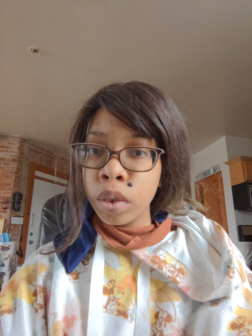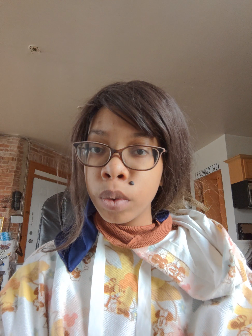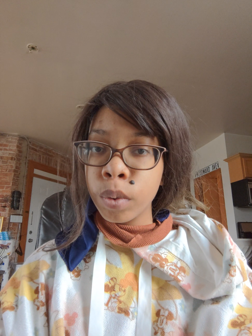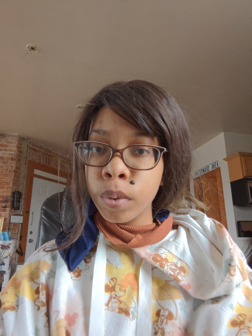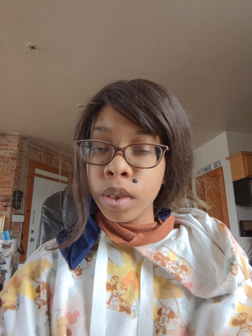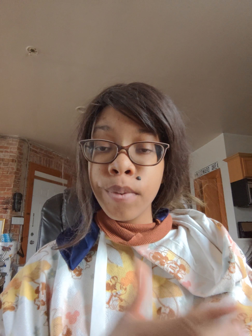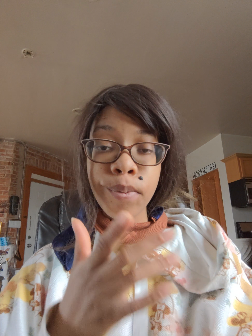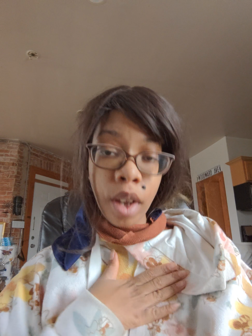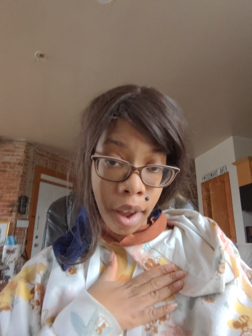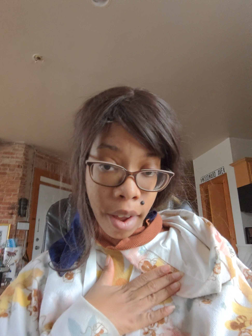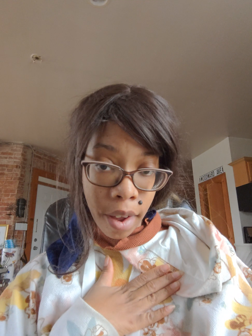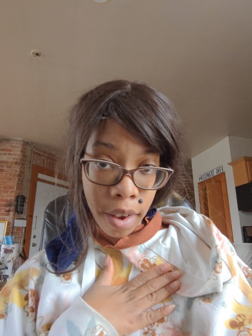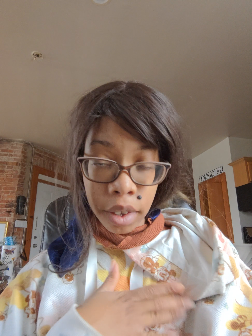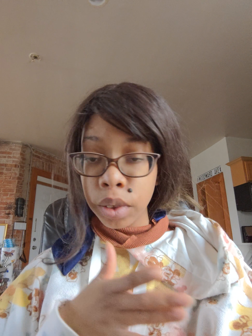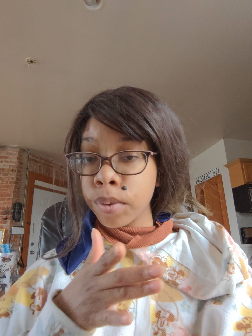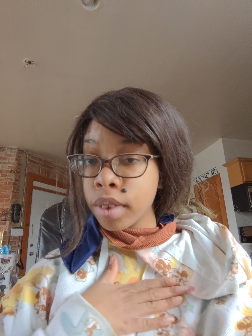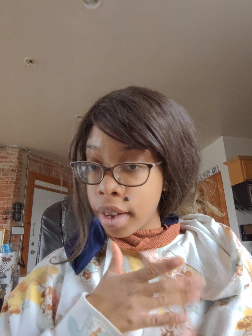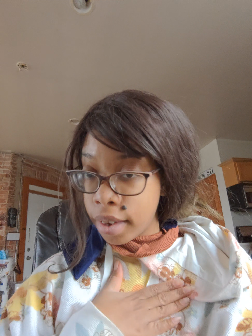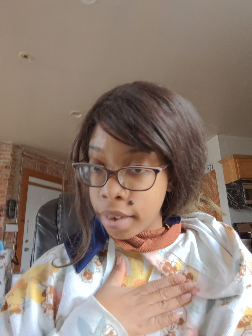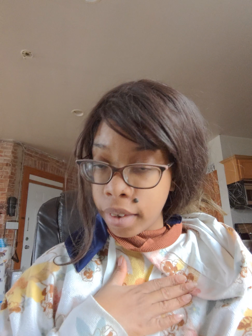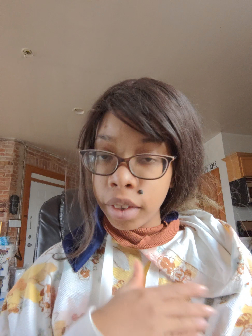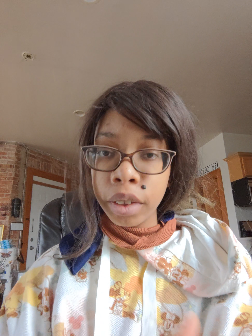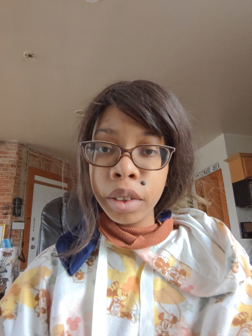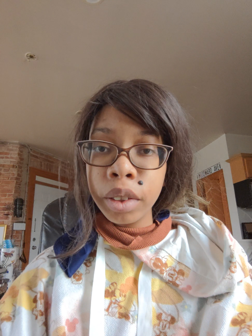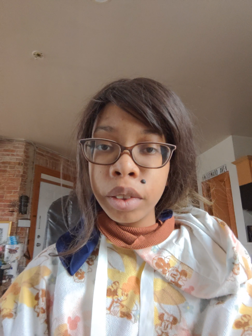my